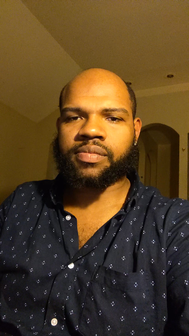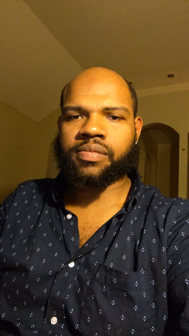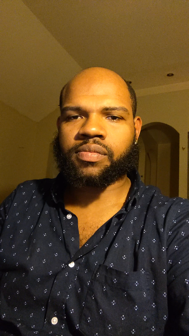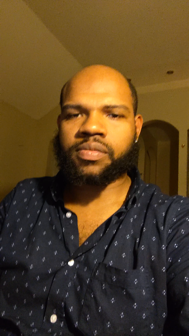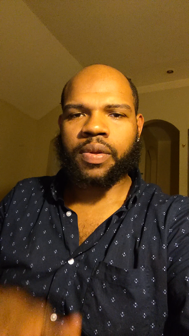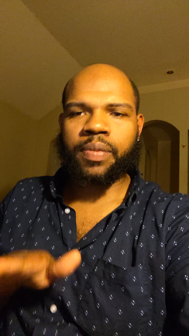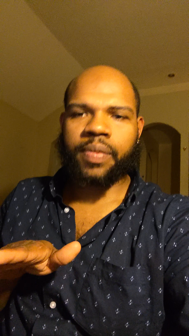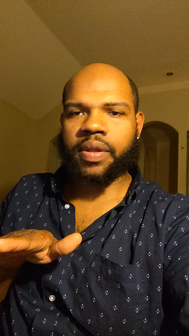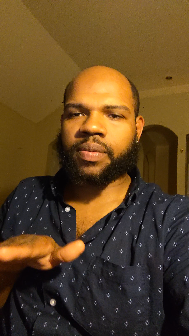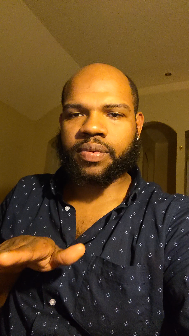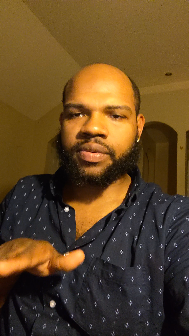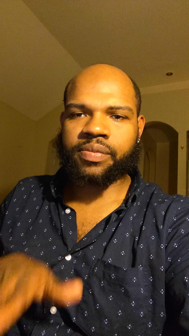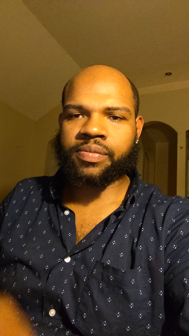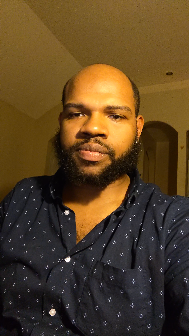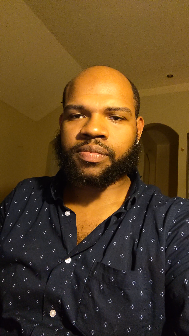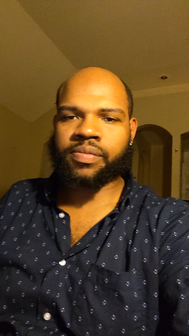penguin